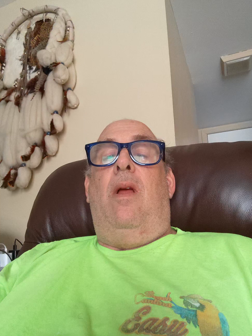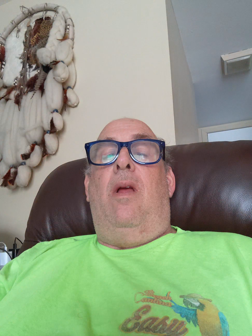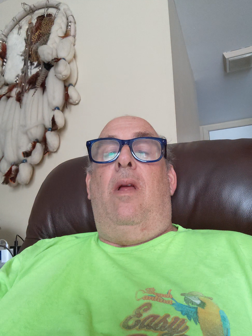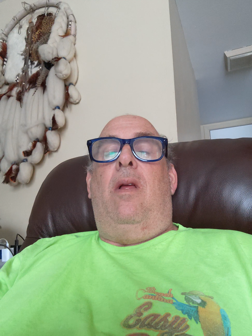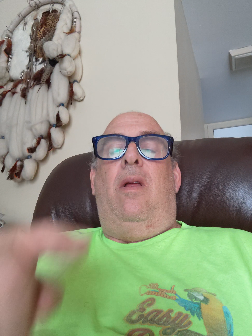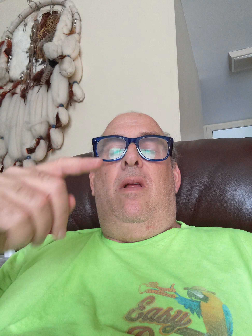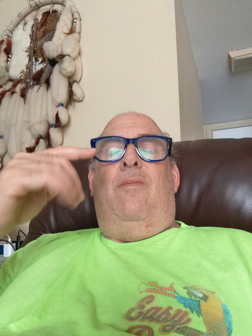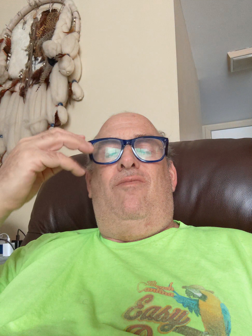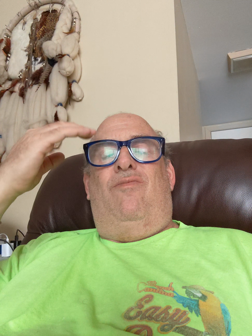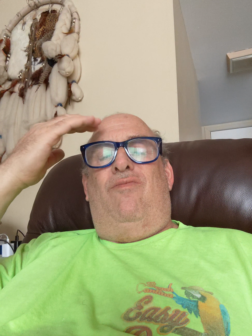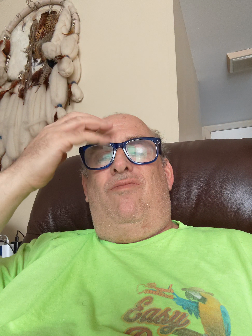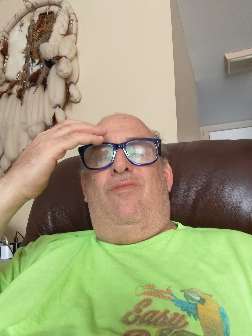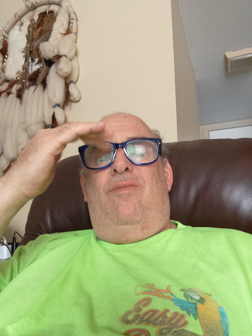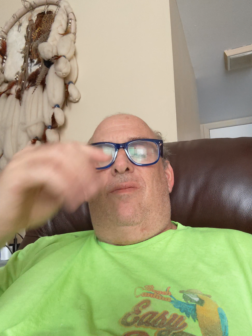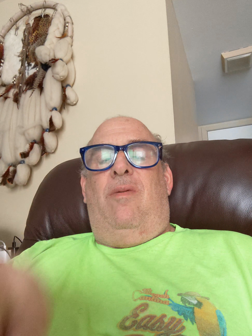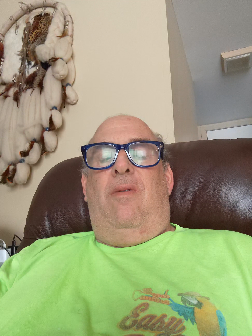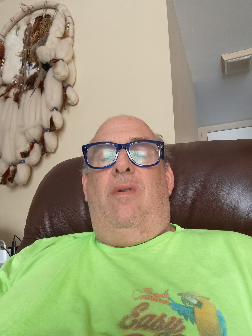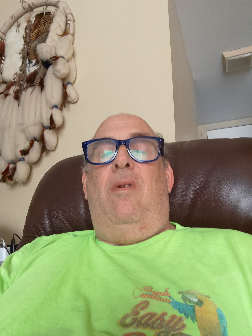think